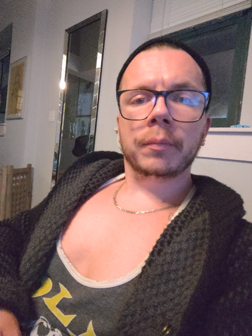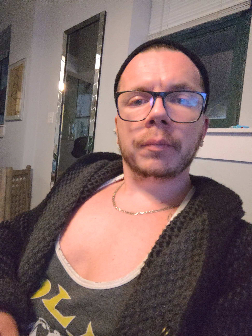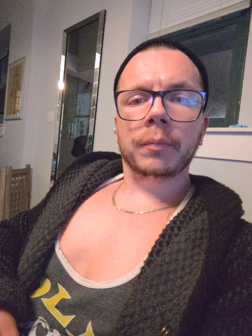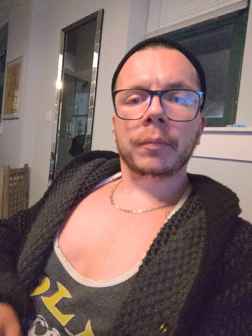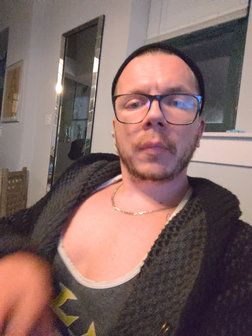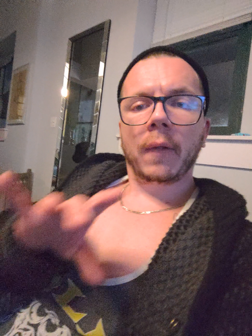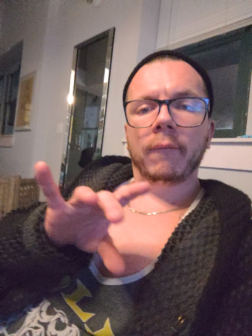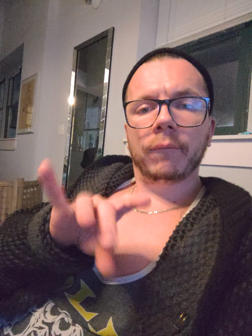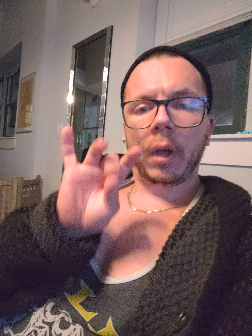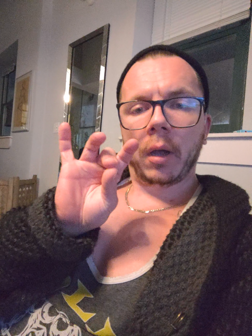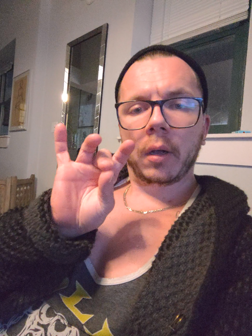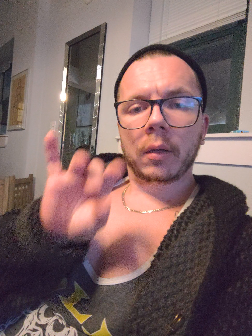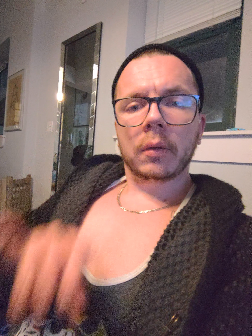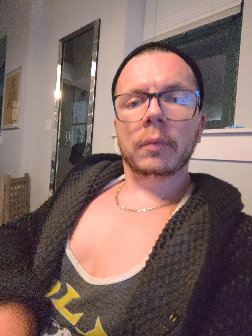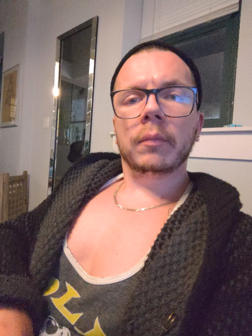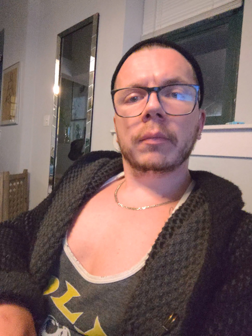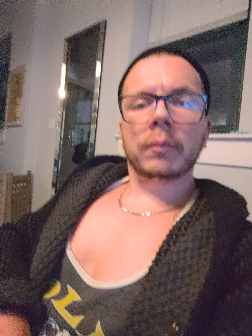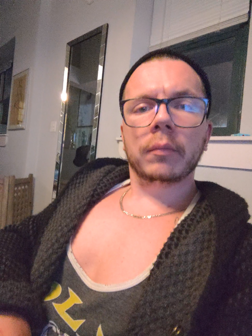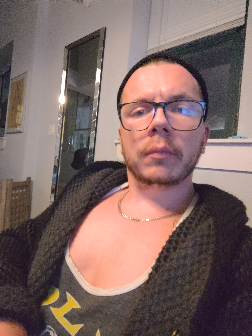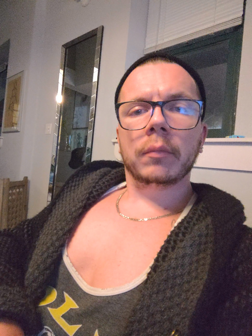find